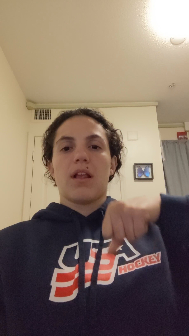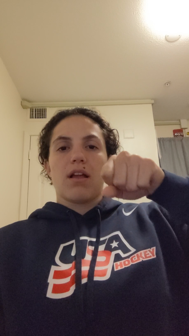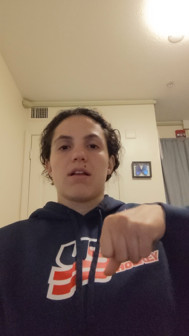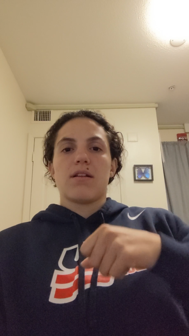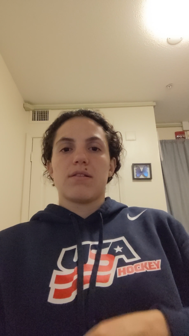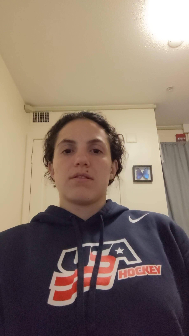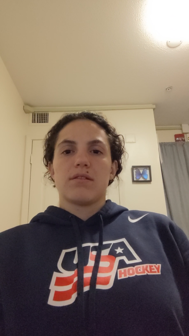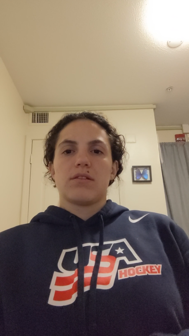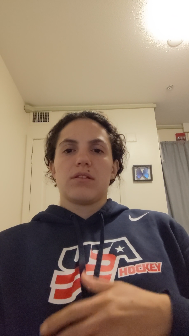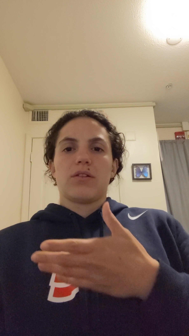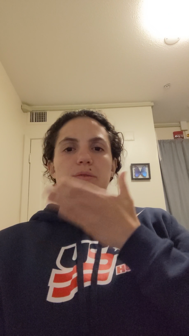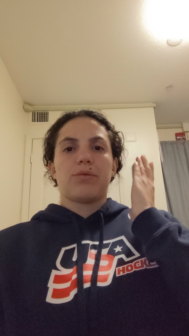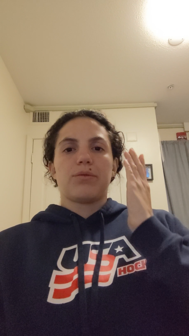all gone